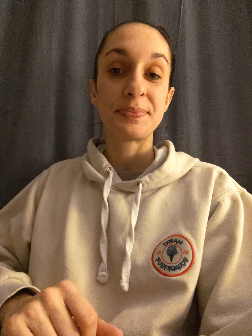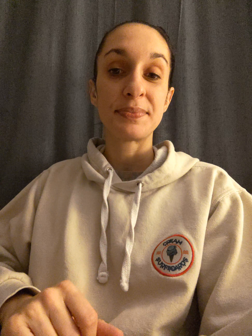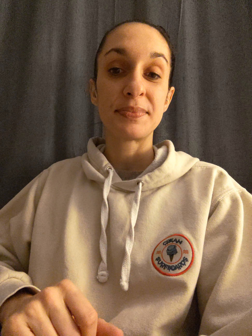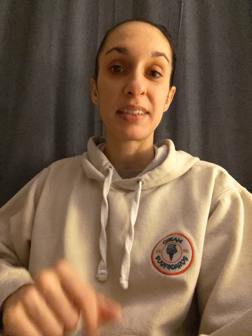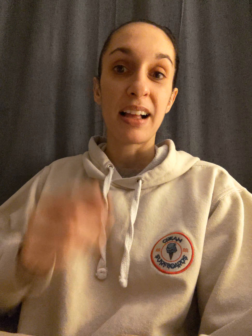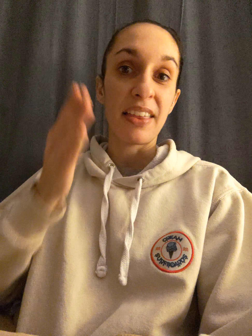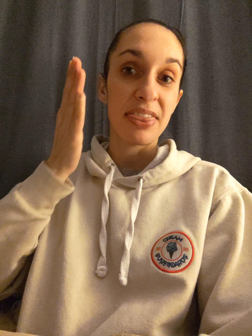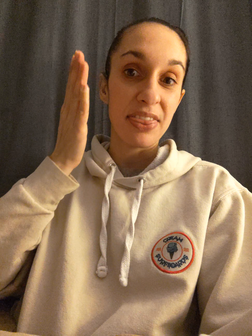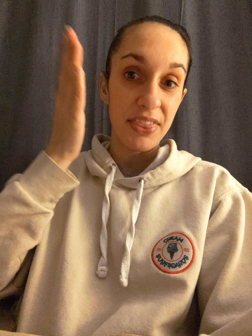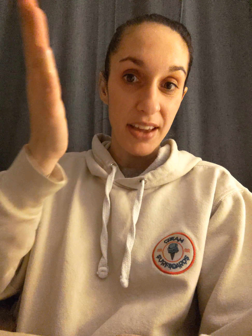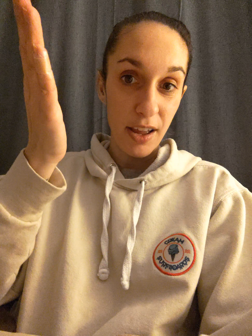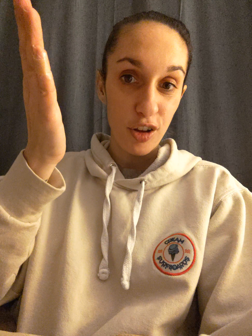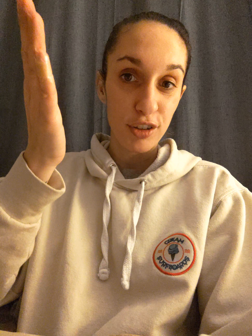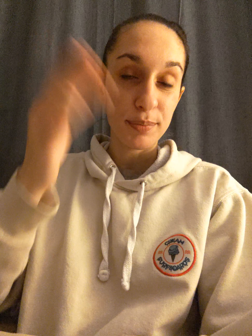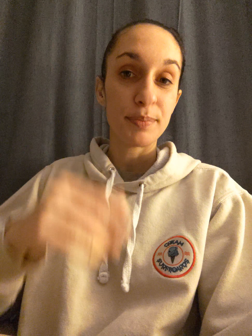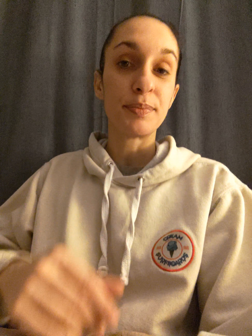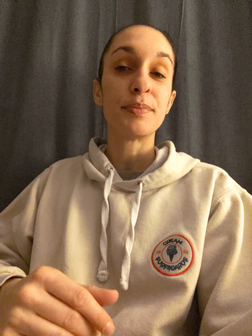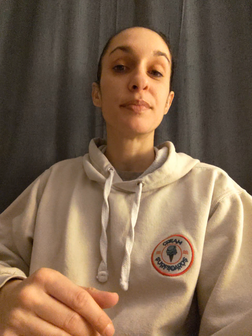there